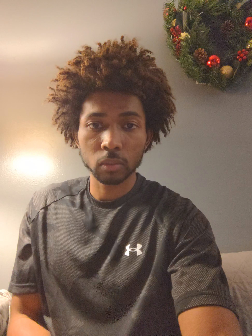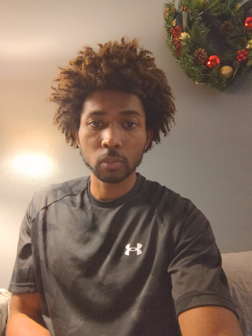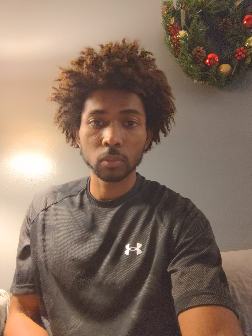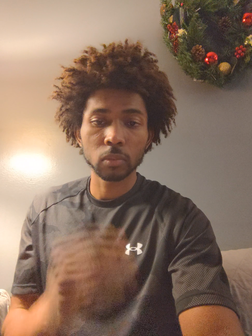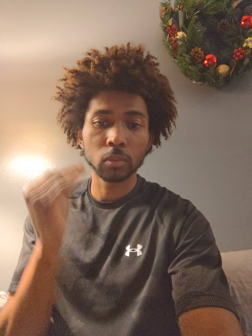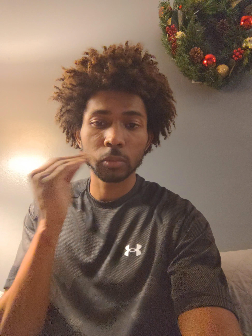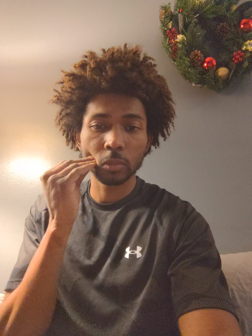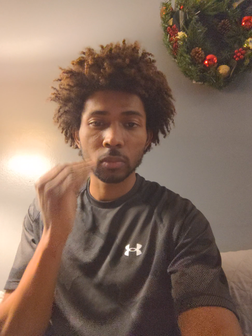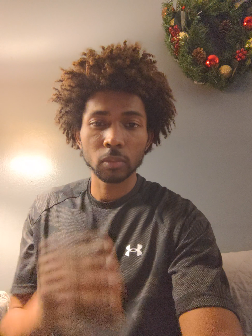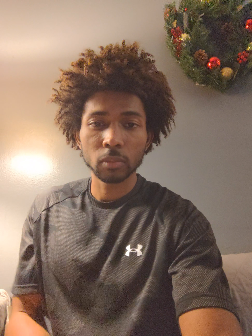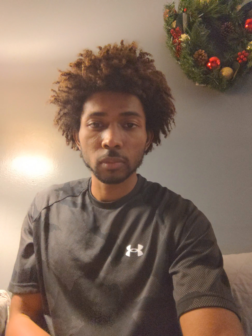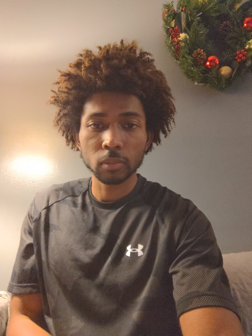kiss